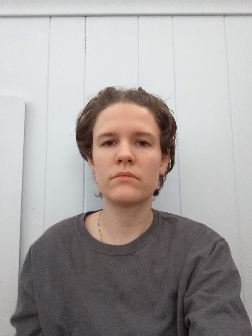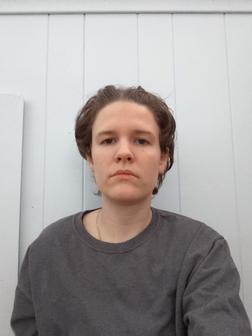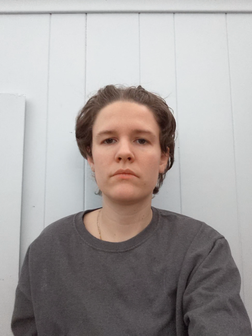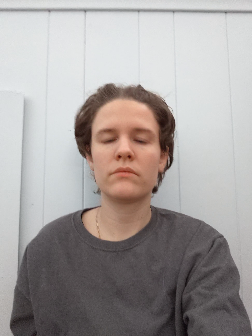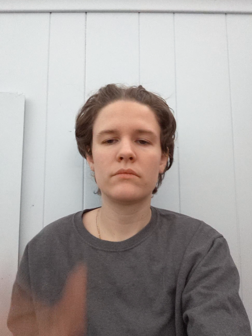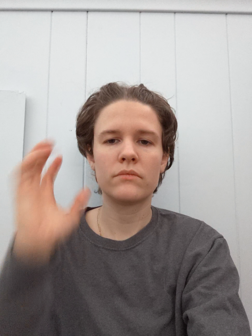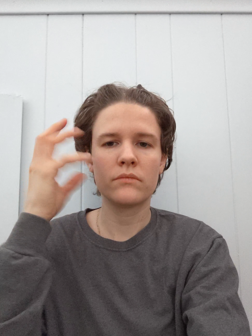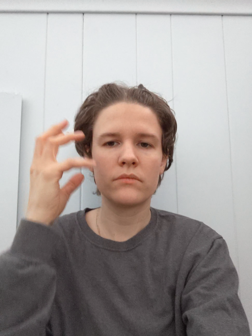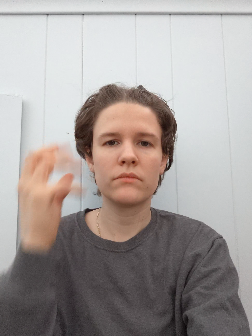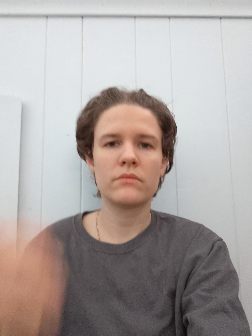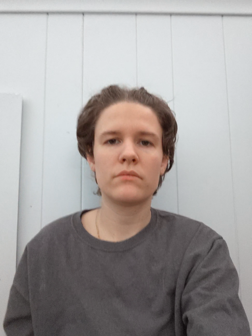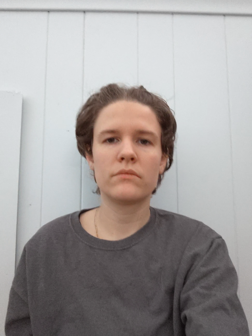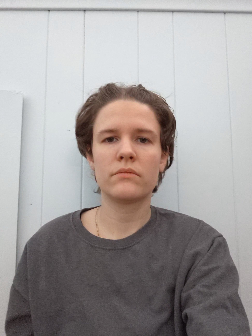radio